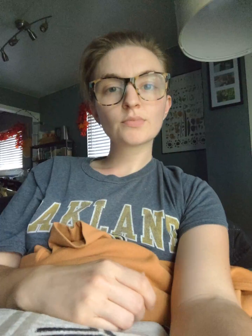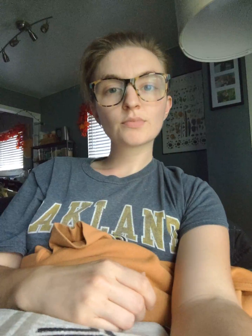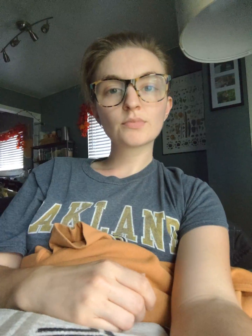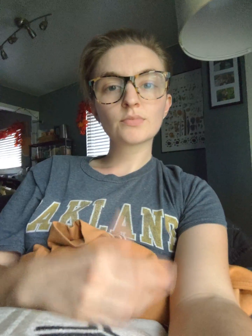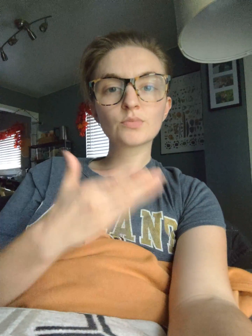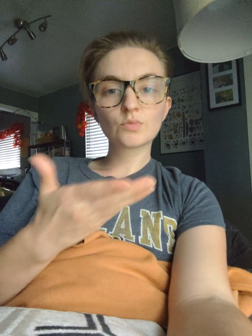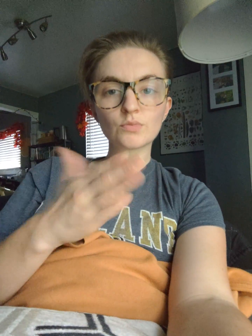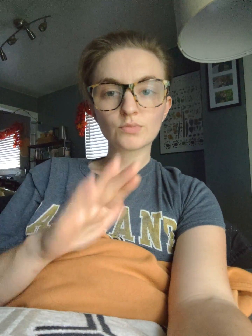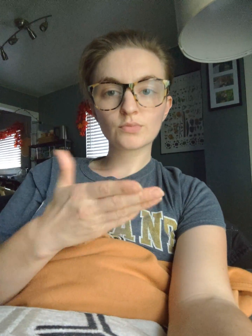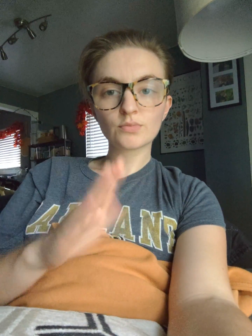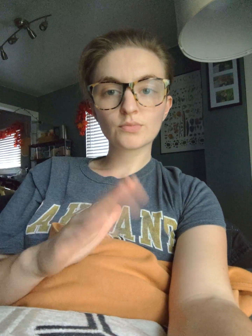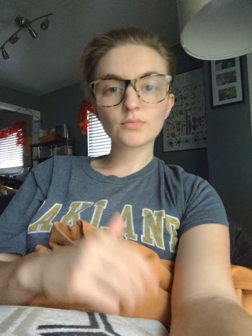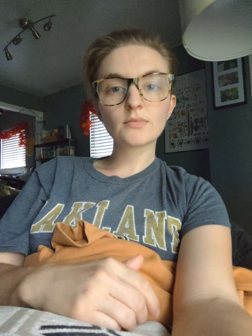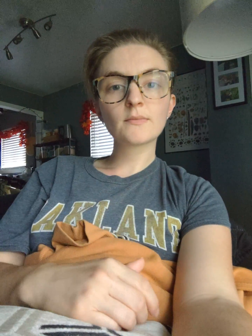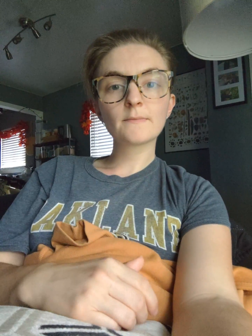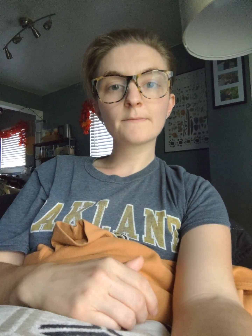cook